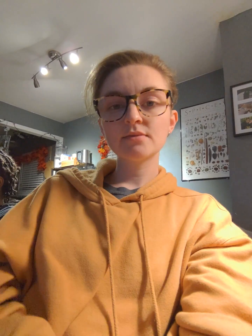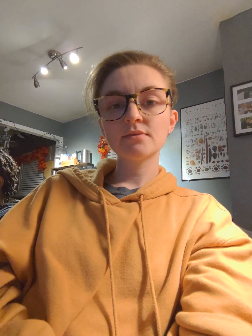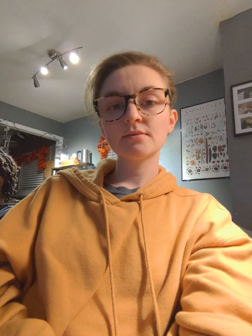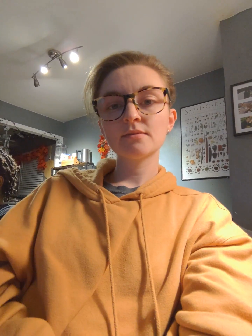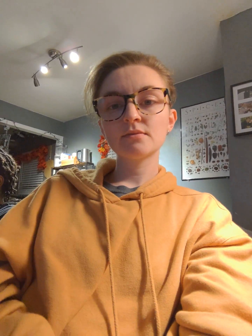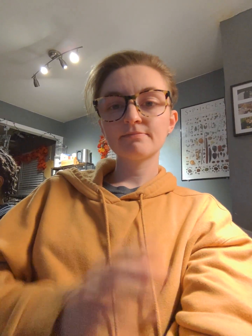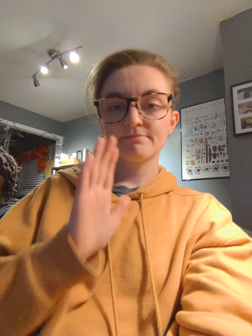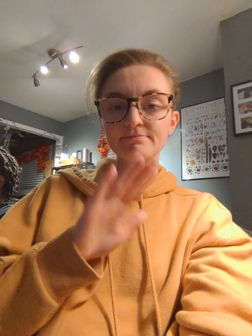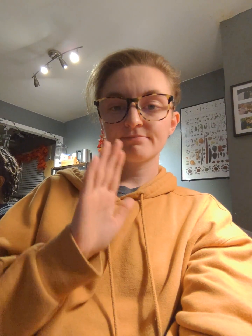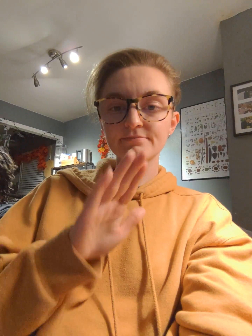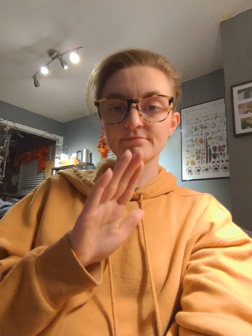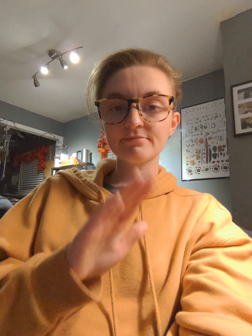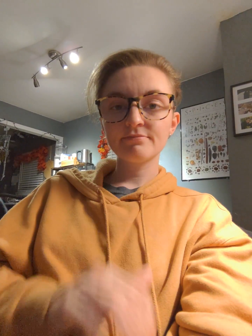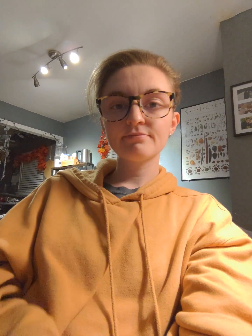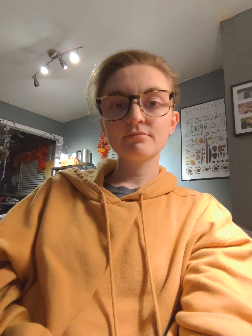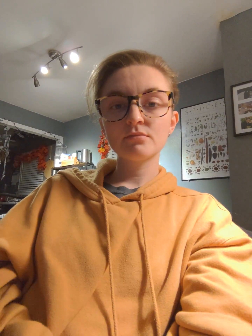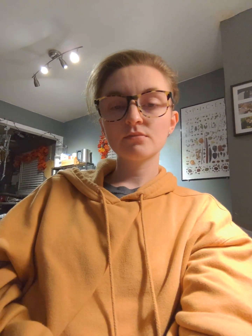clap